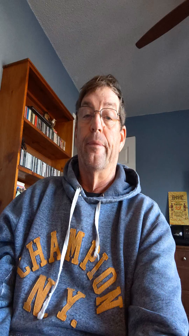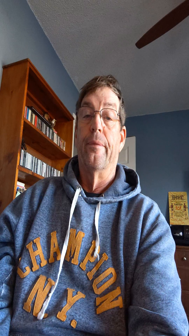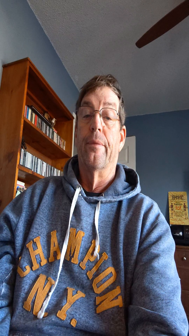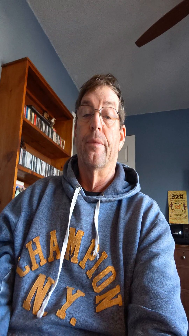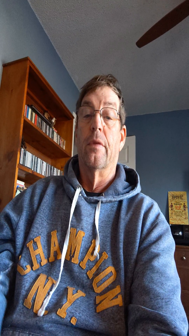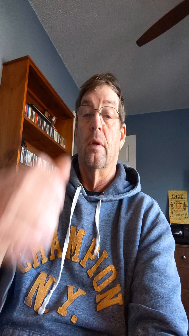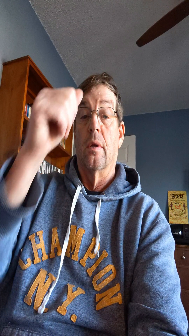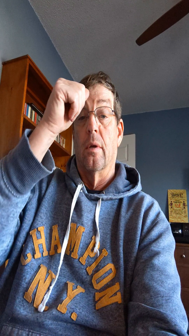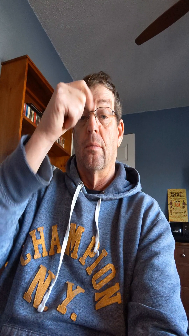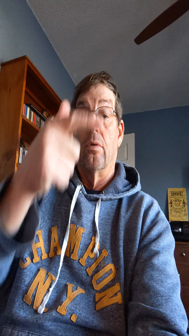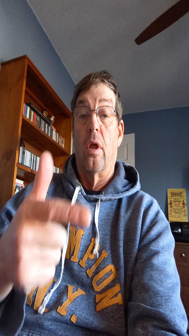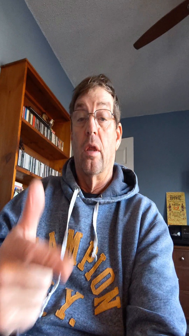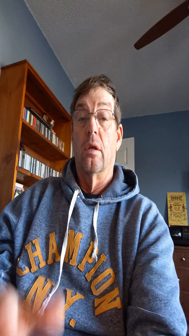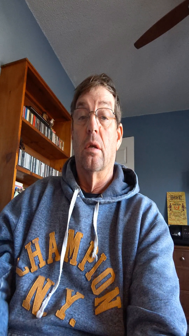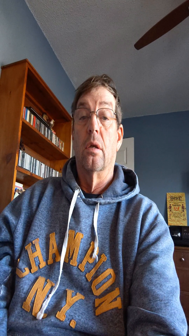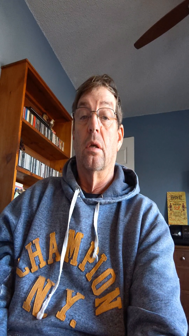brother